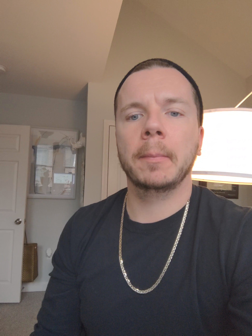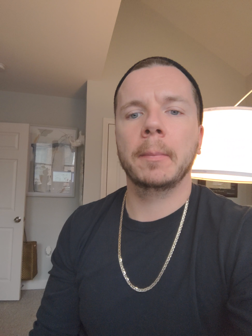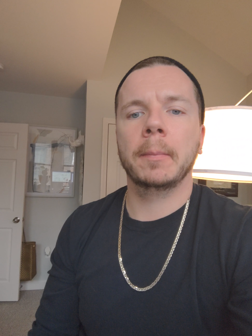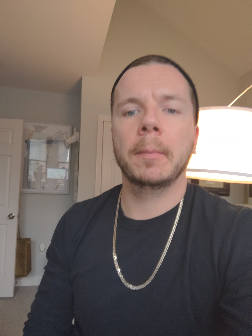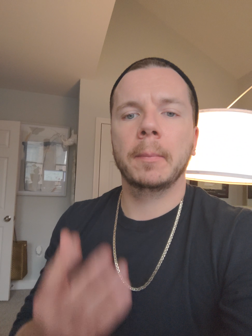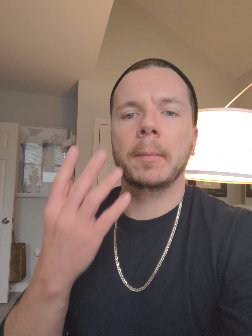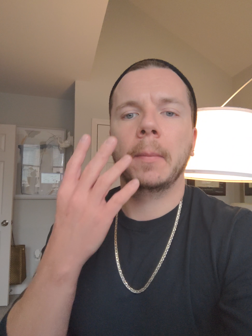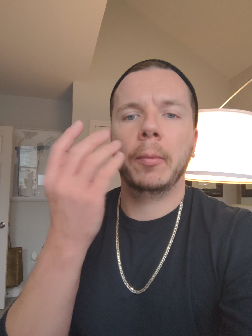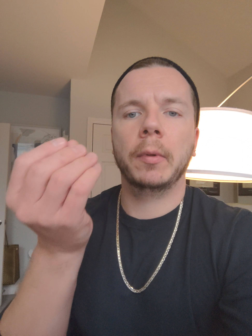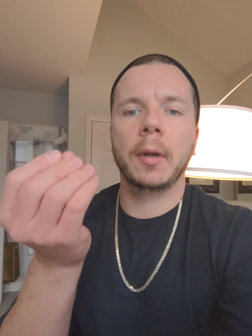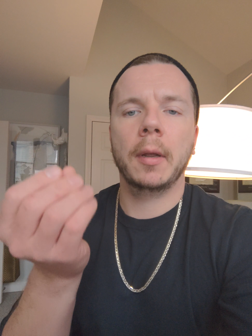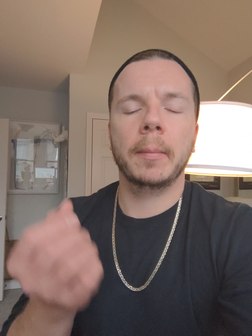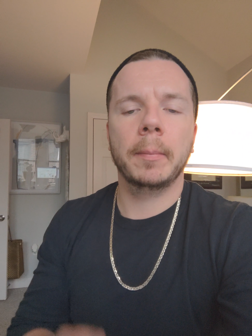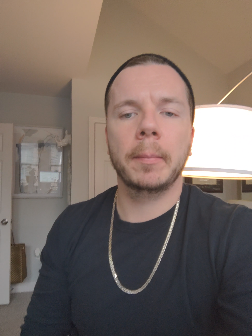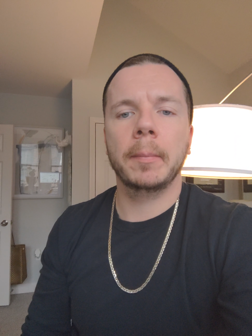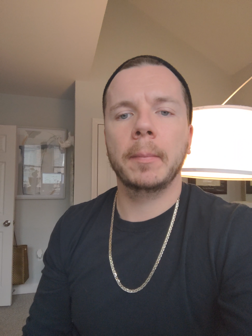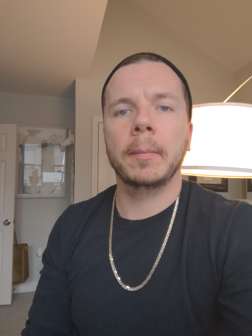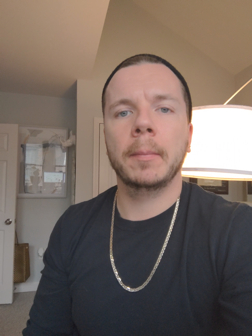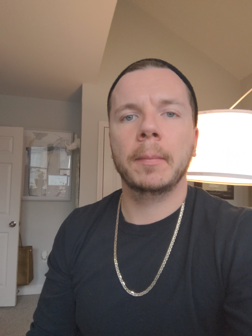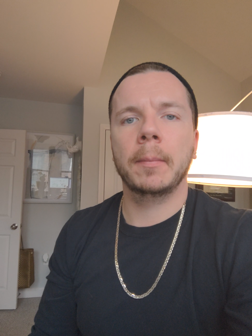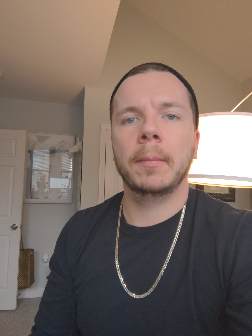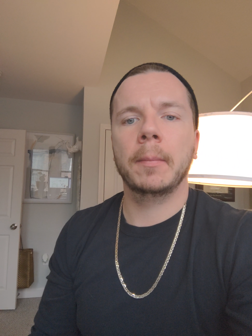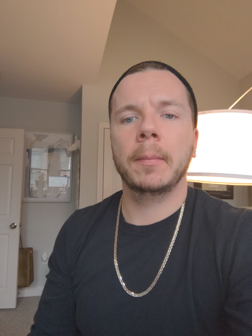outside